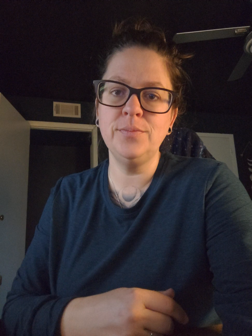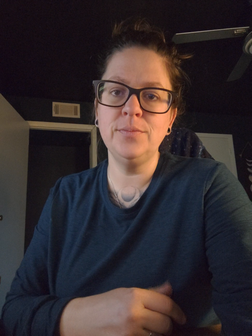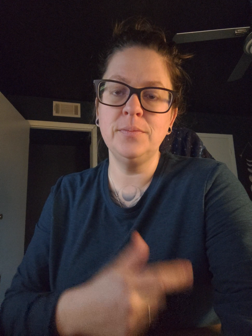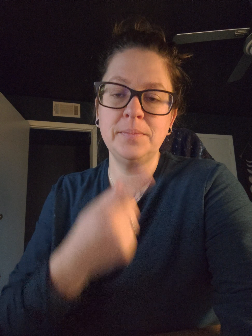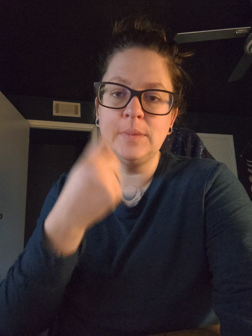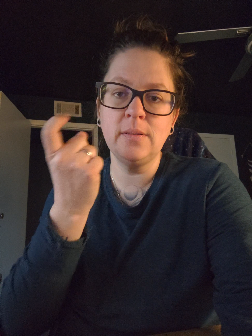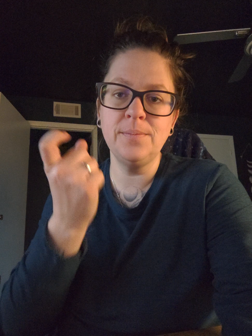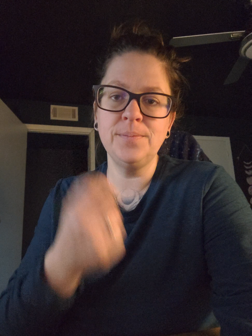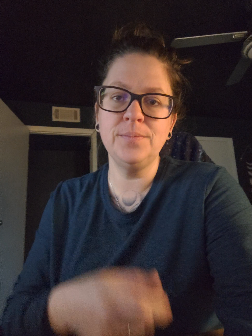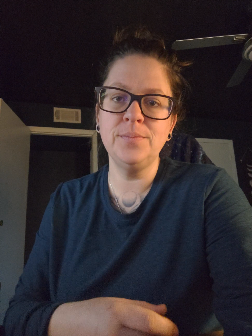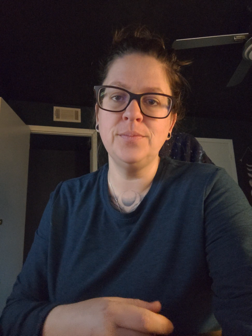because